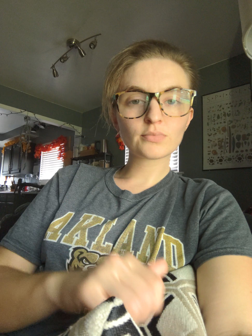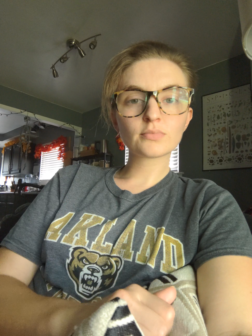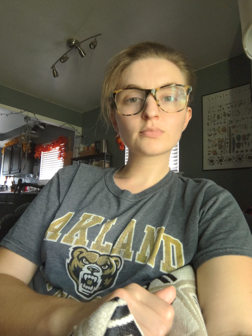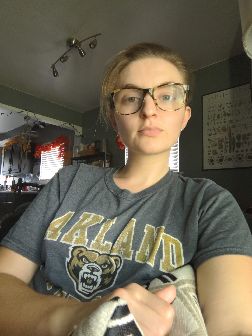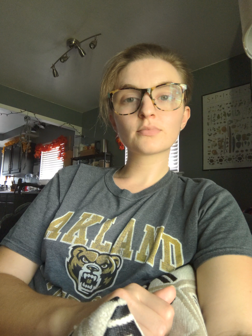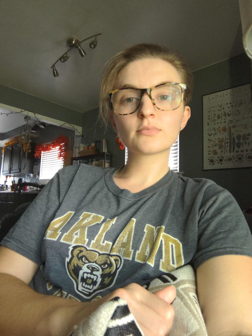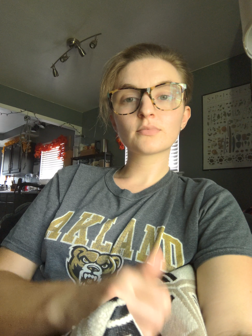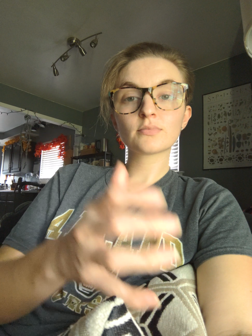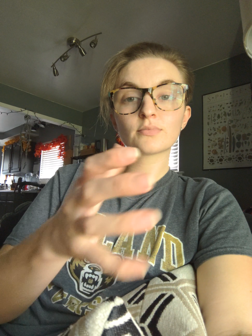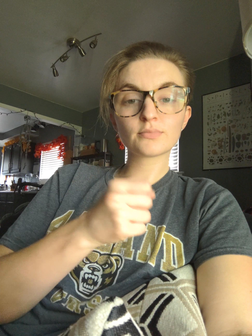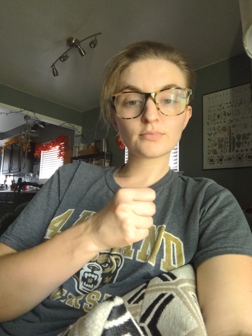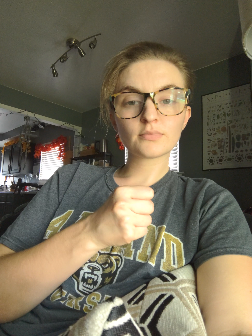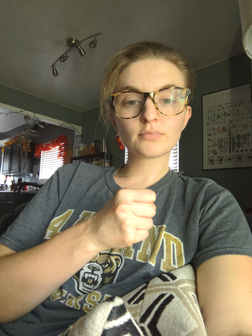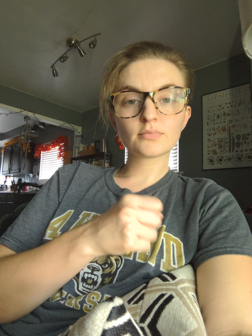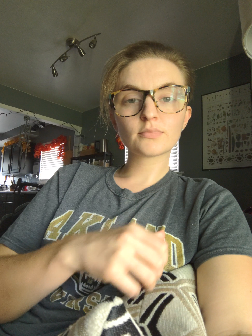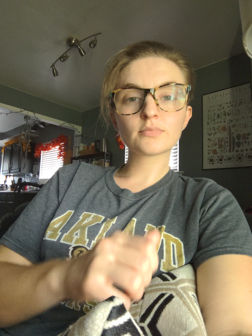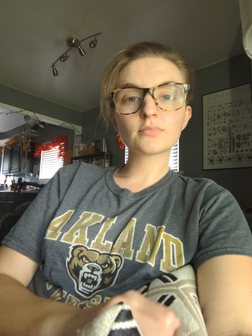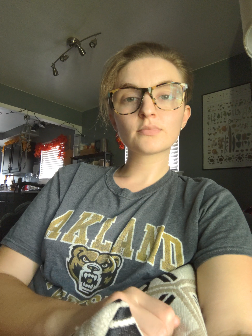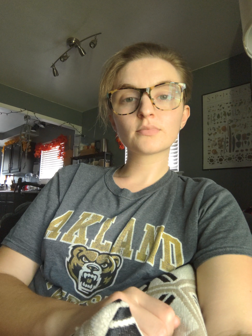get